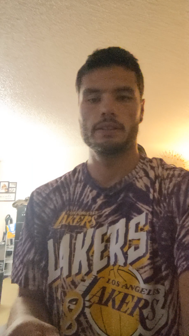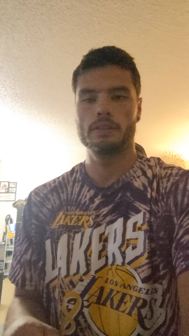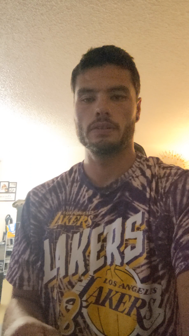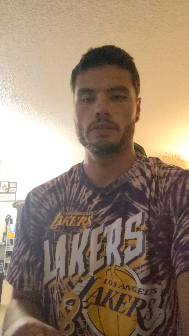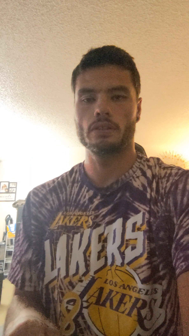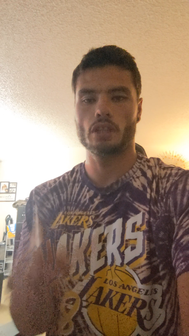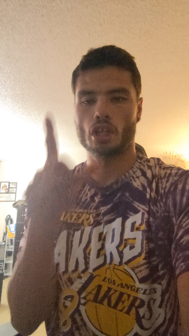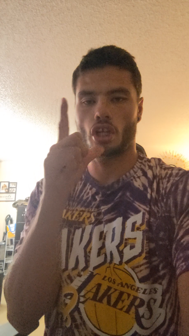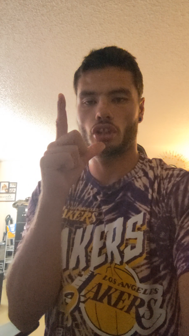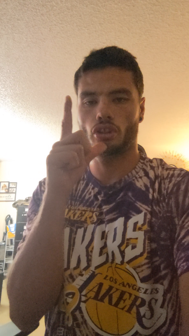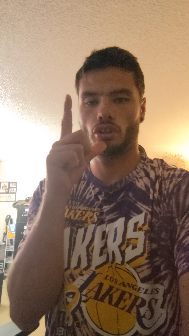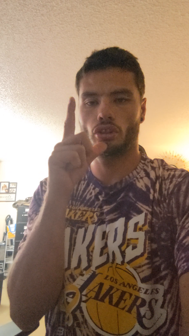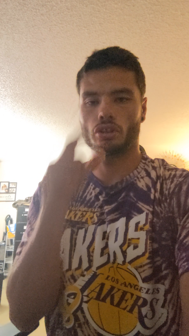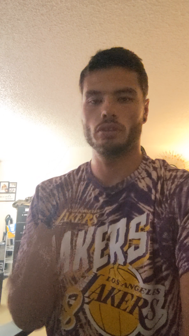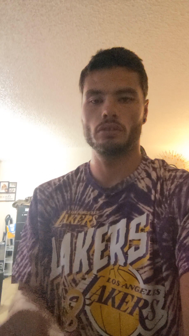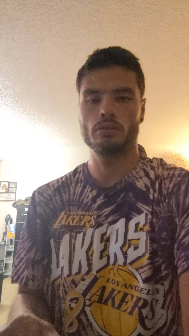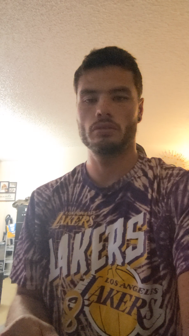lunch